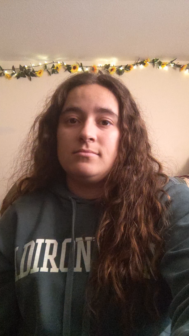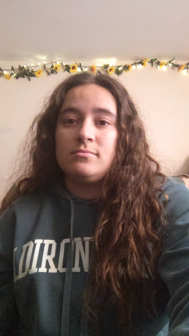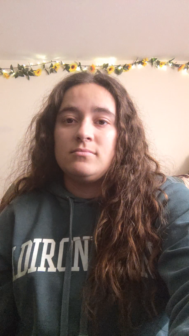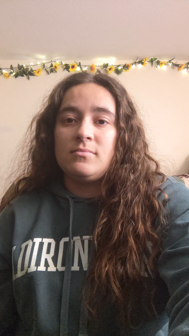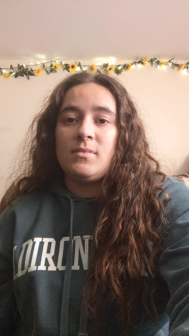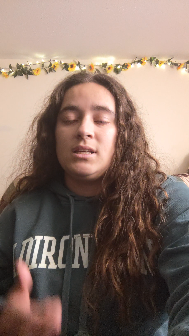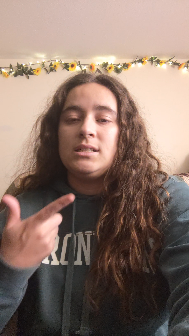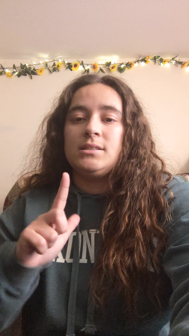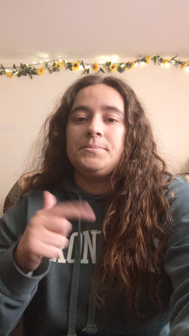let me